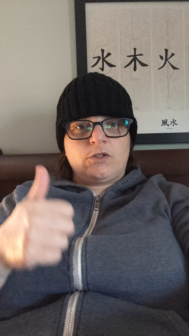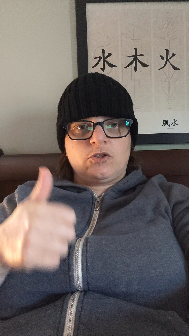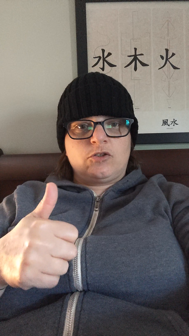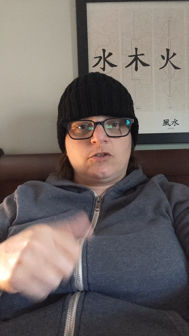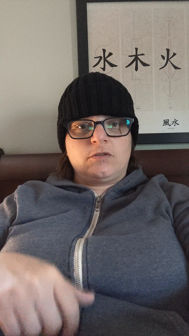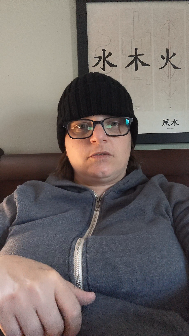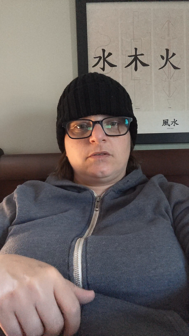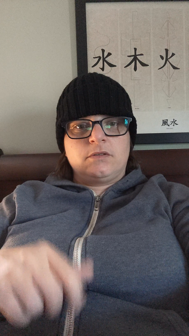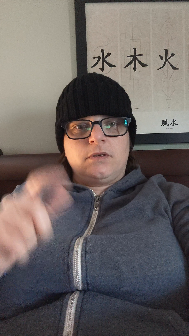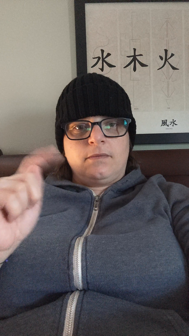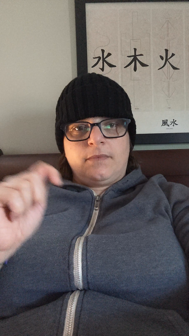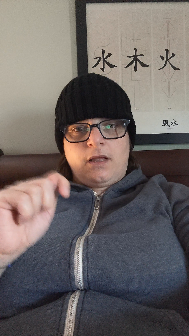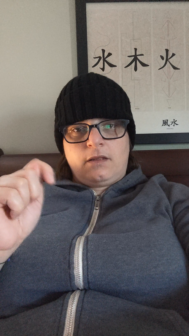bathroom